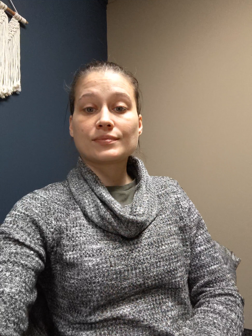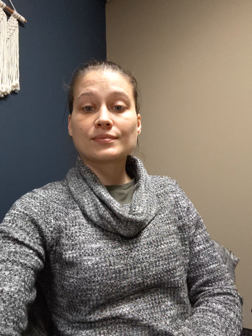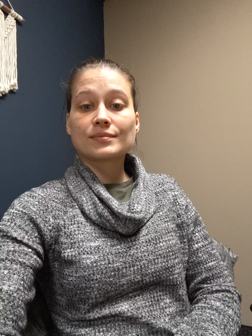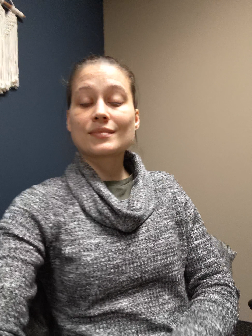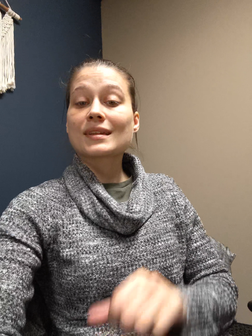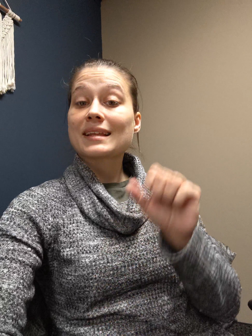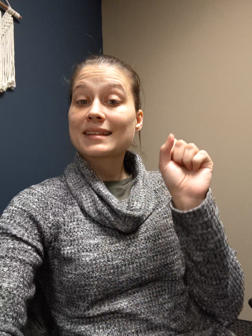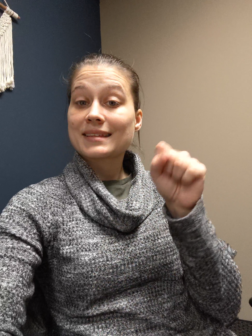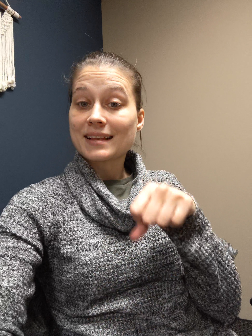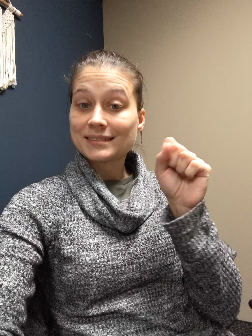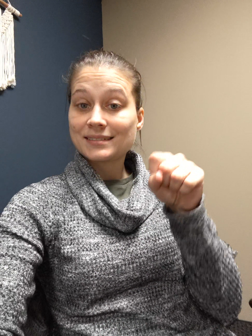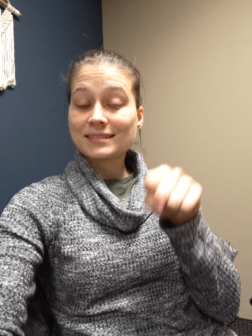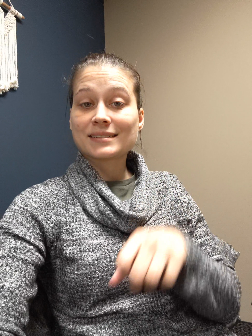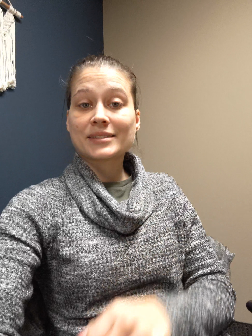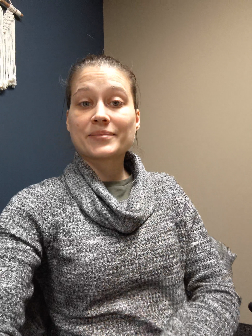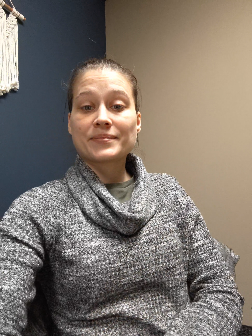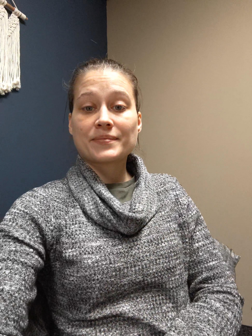yes